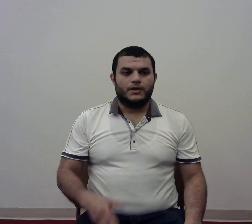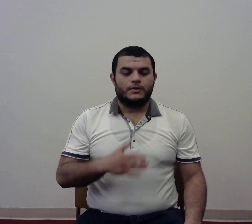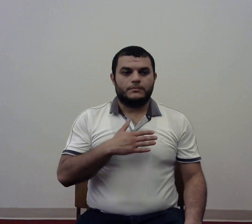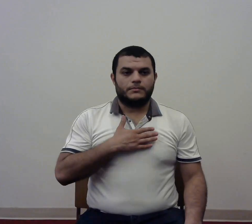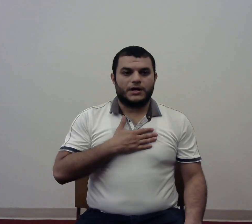mən